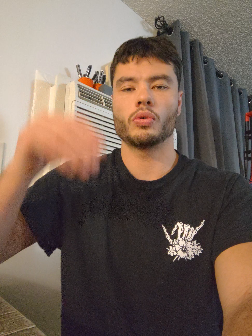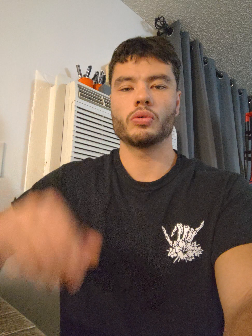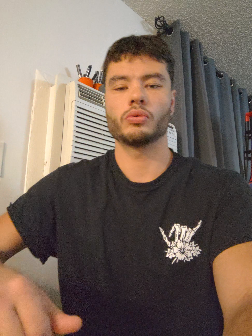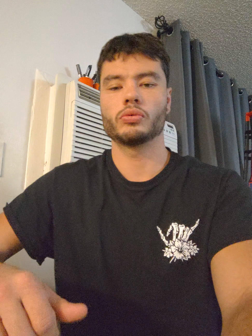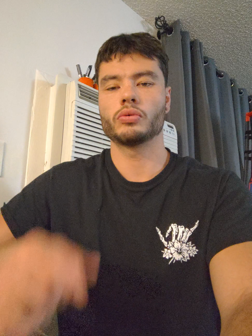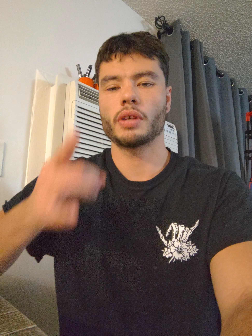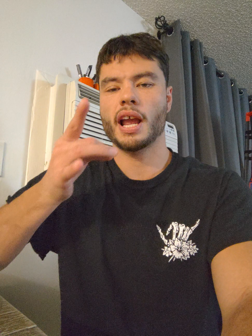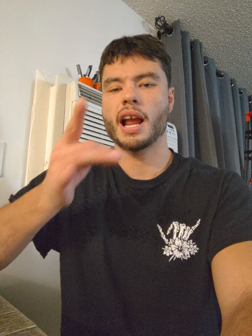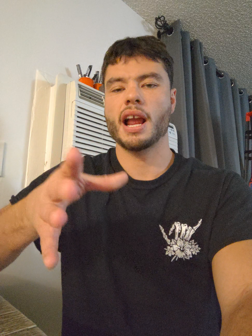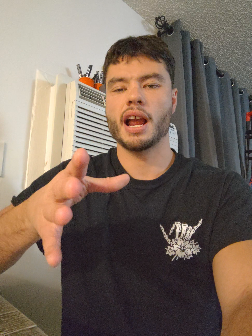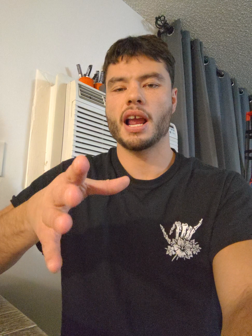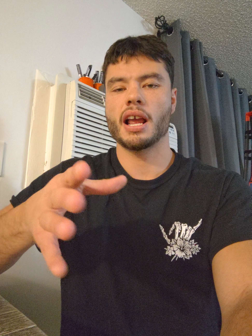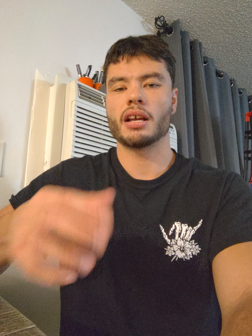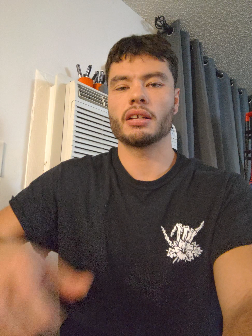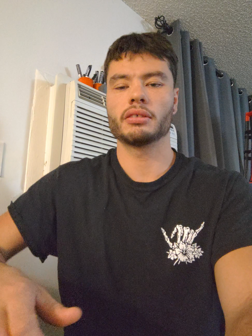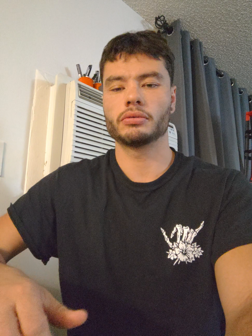hate